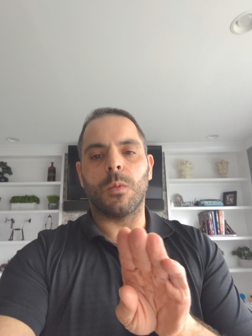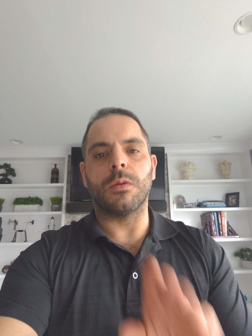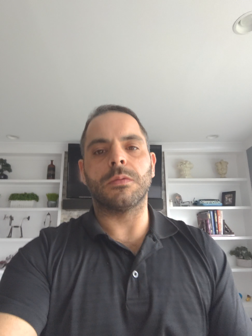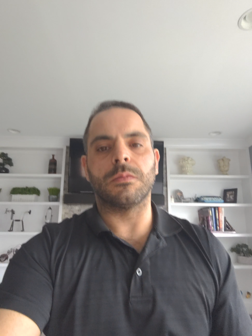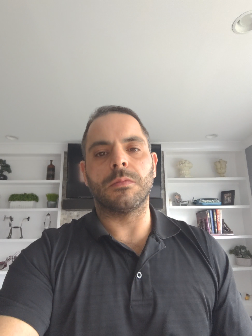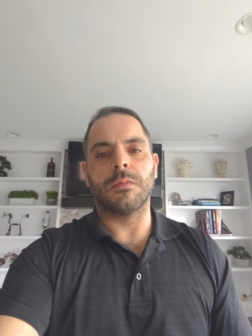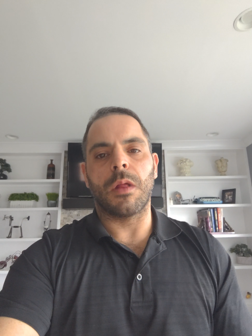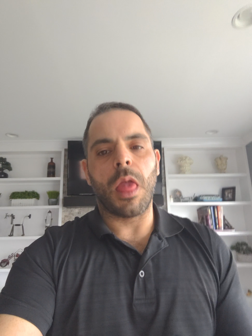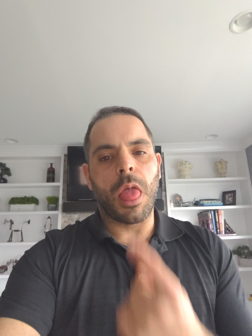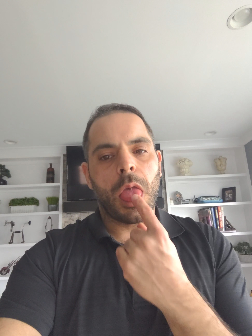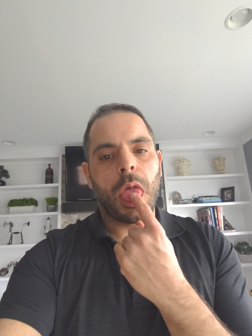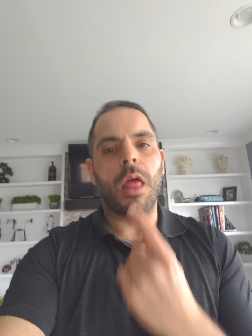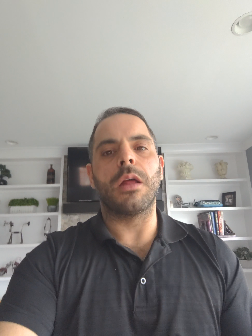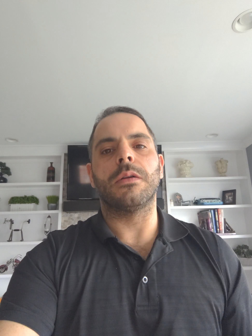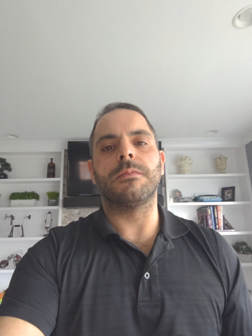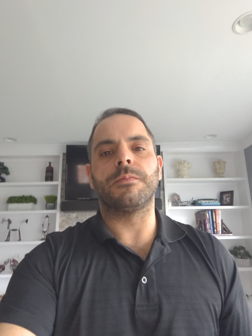tongue